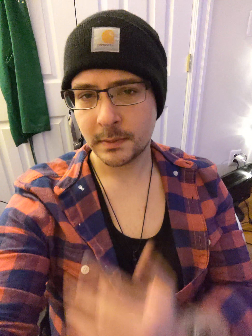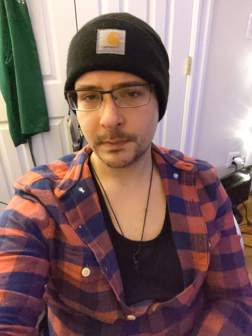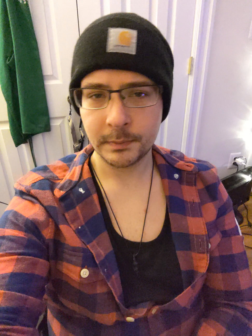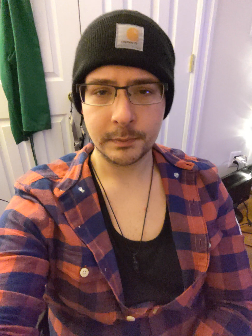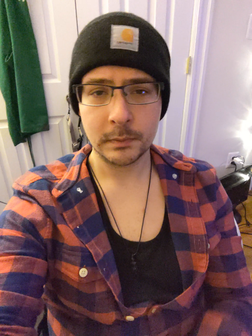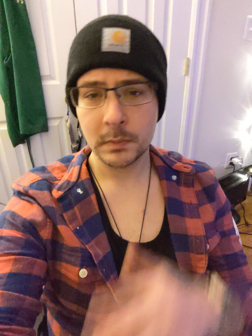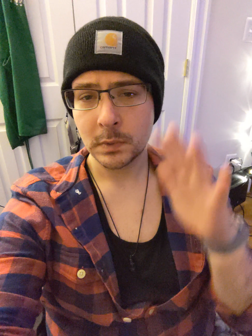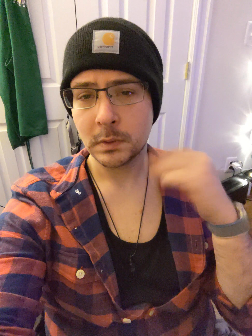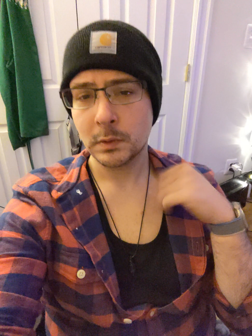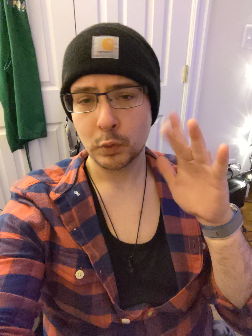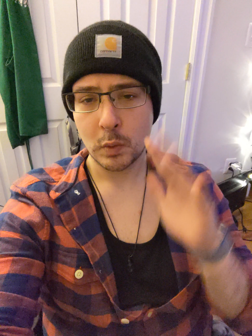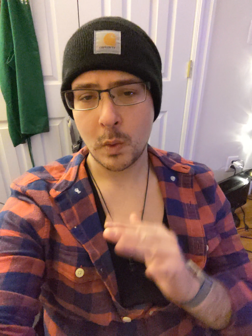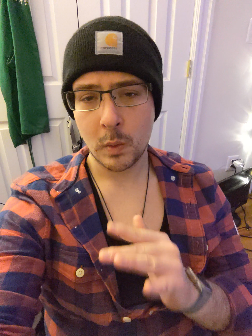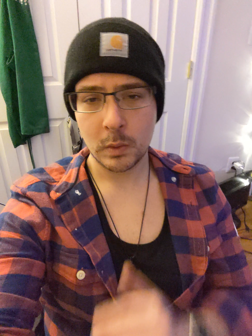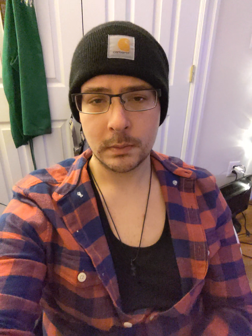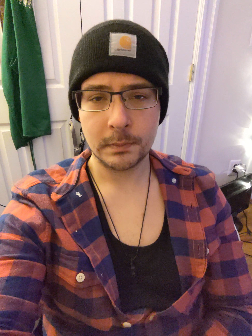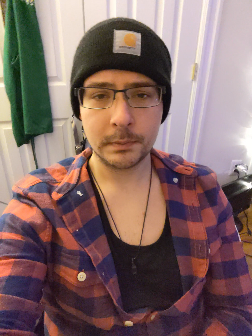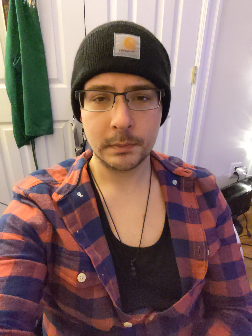snow